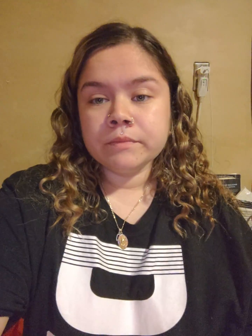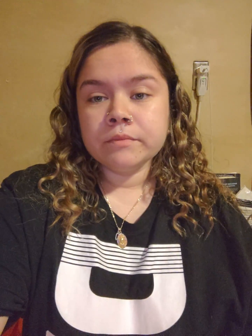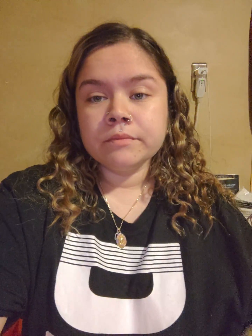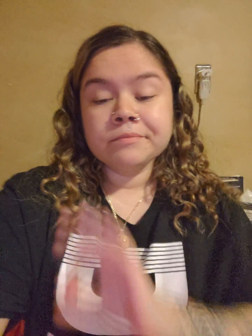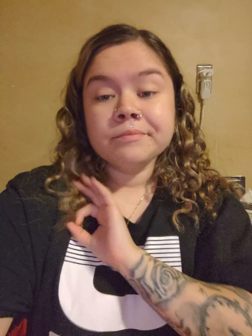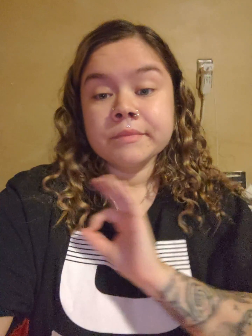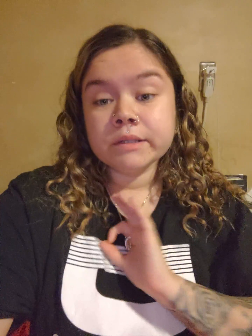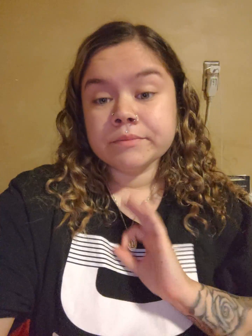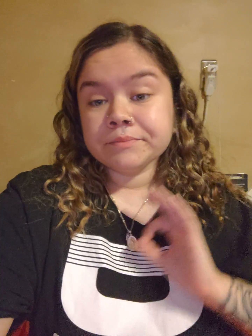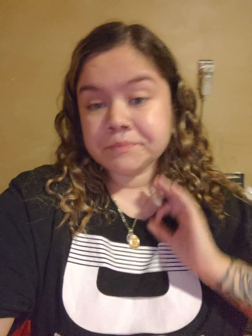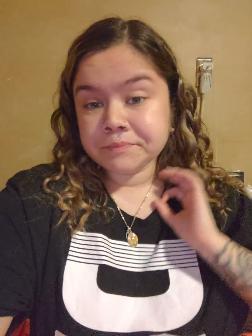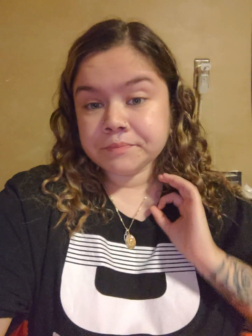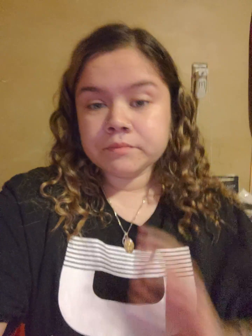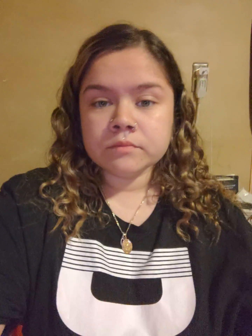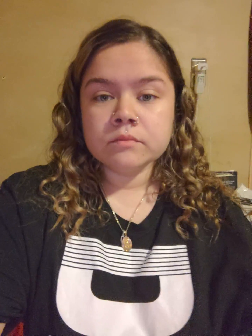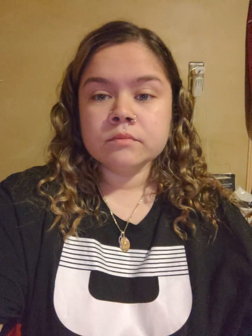beads